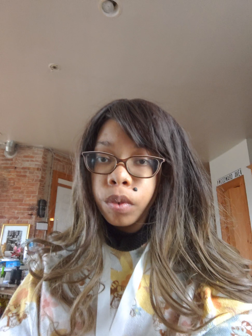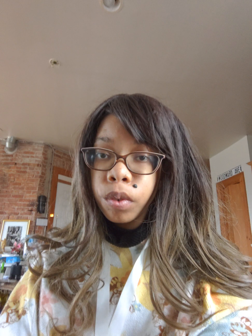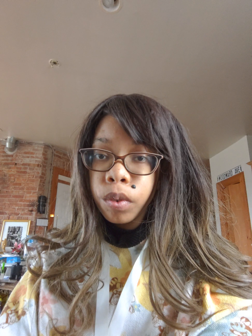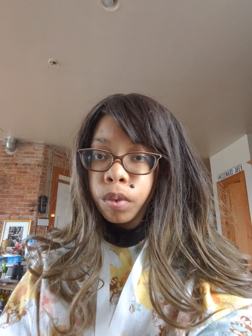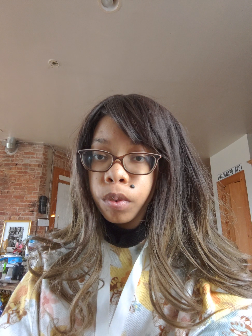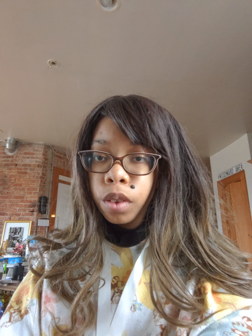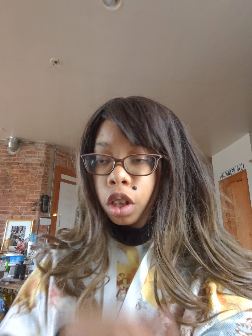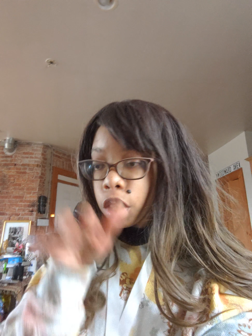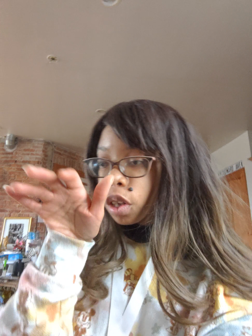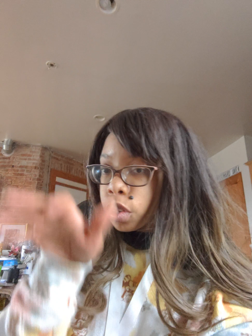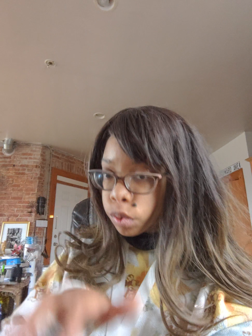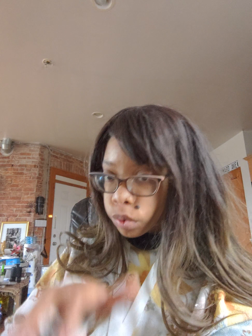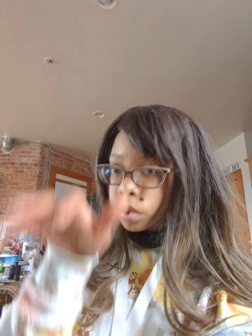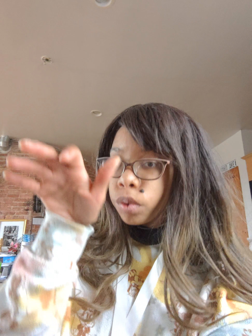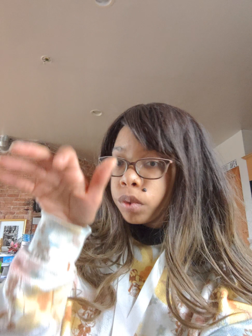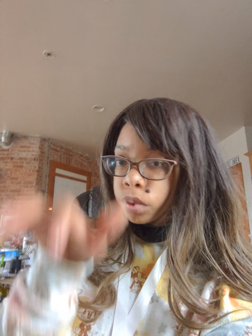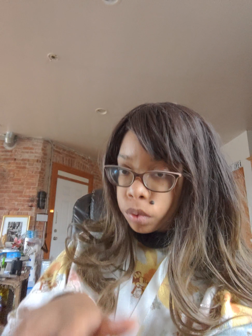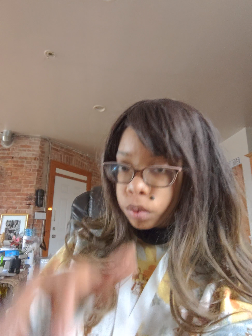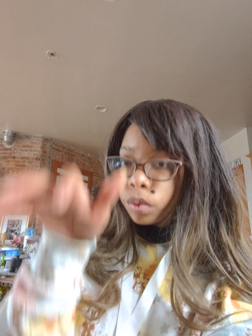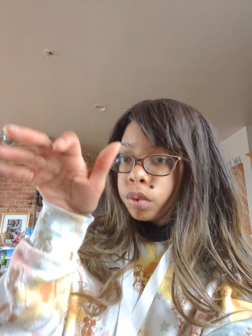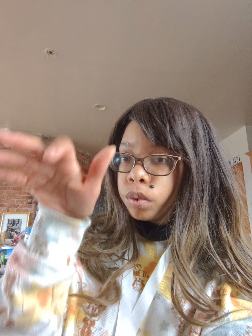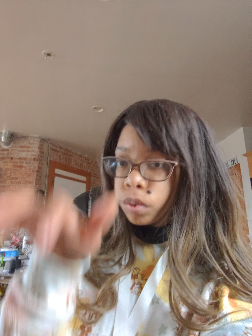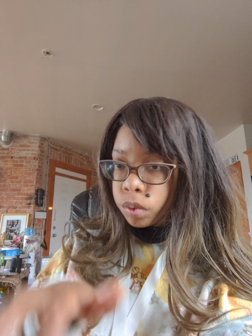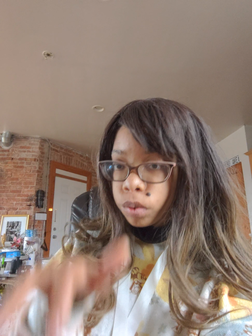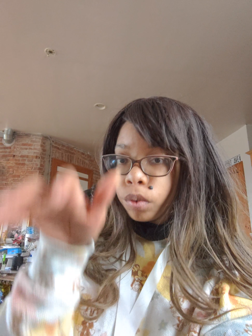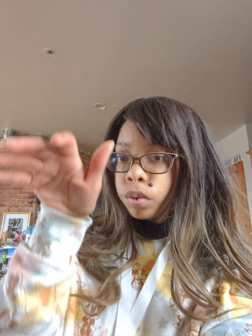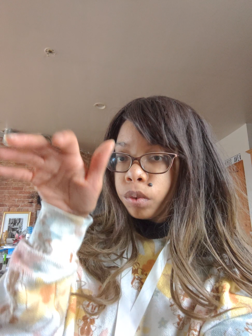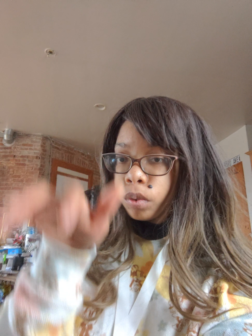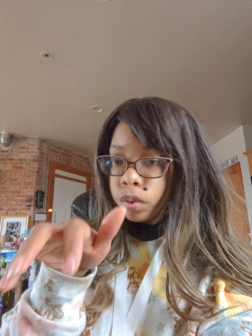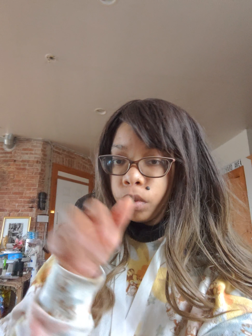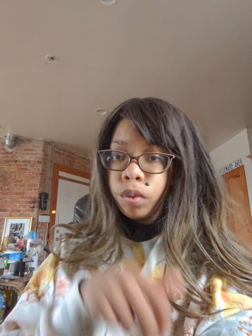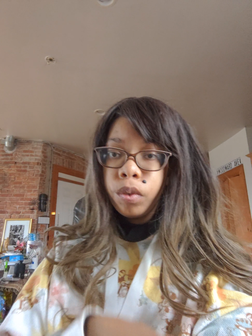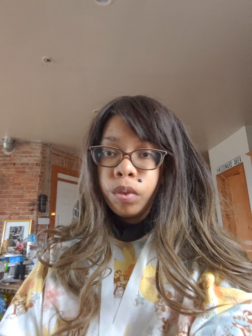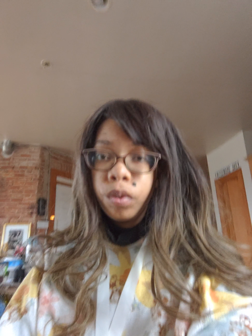alligator